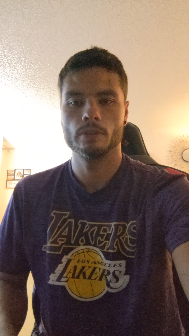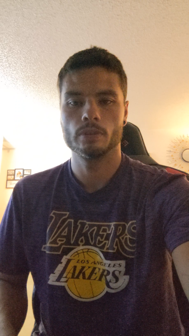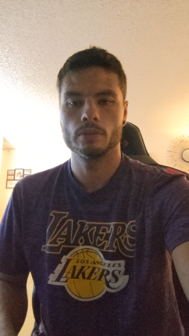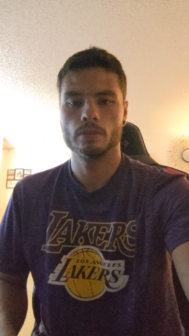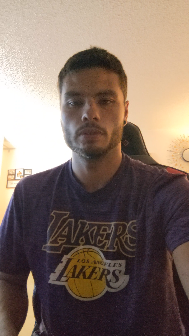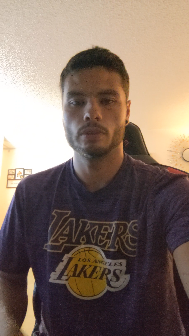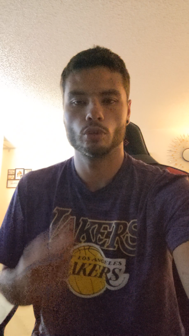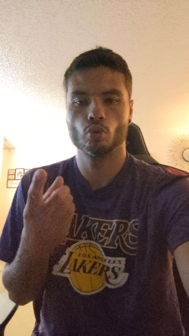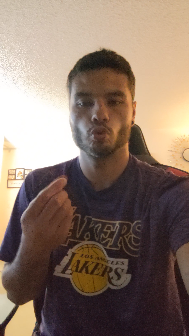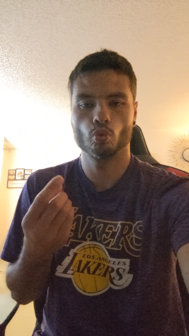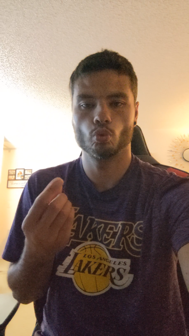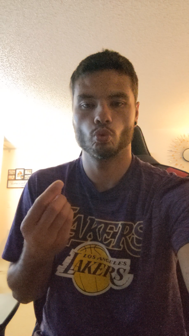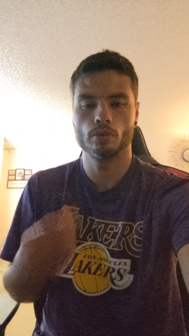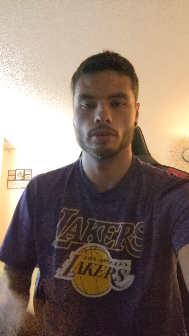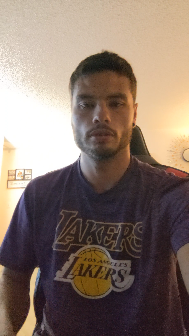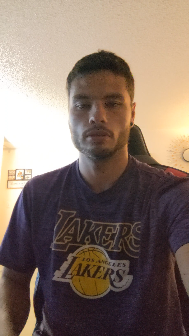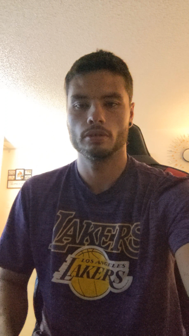do